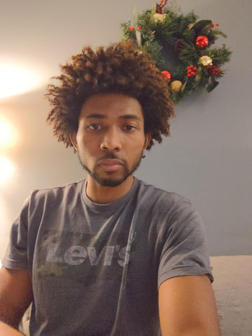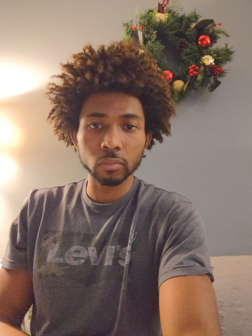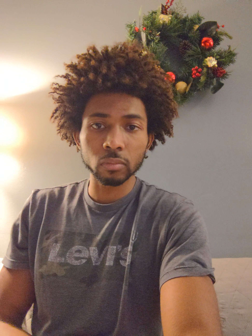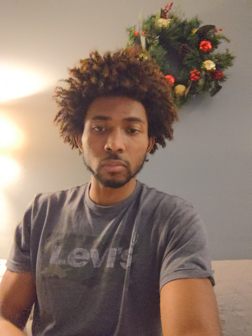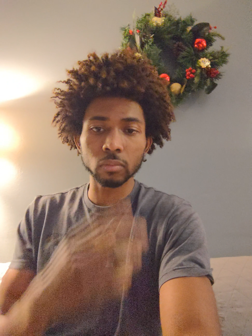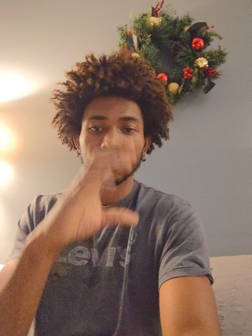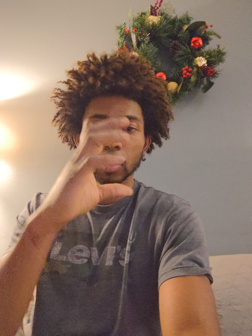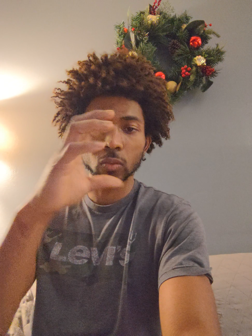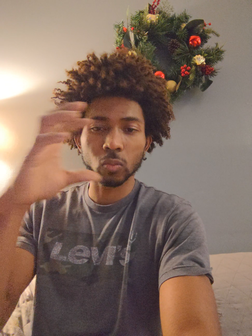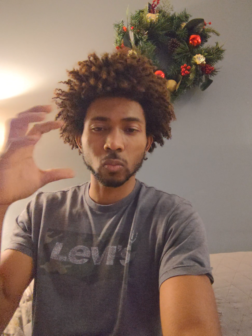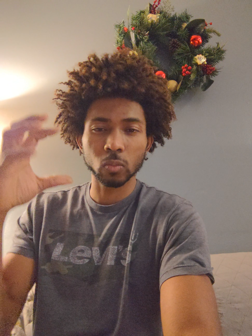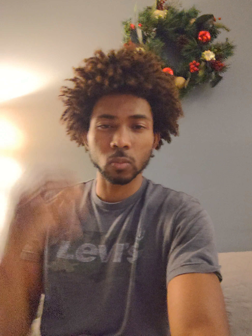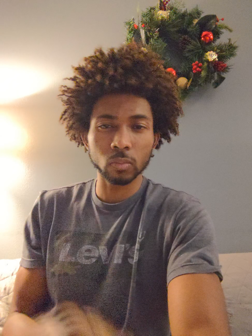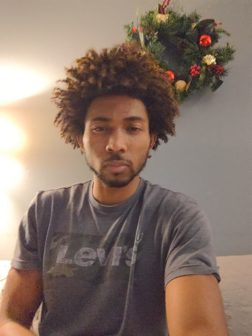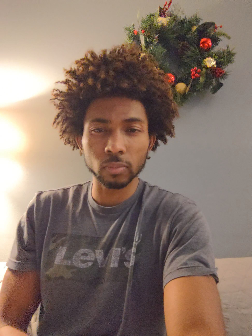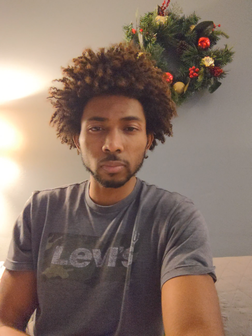cloud